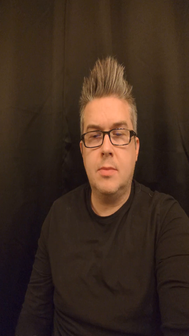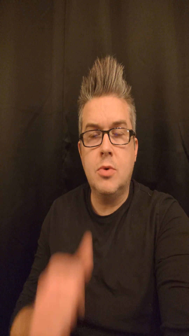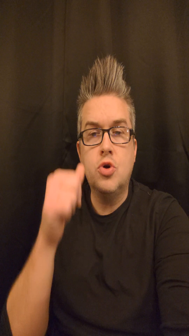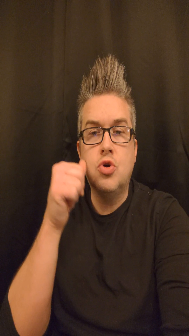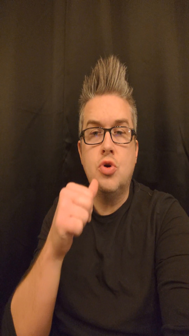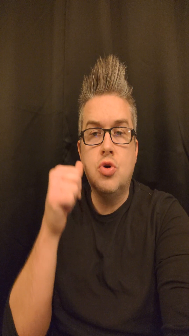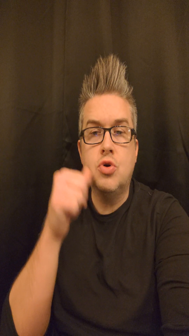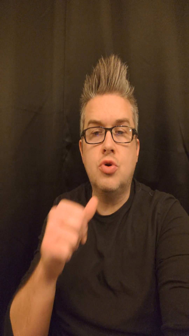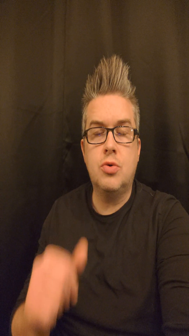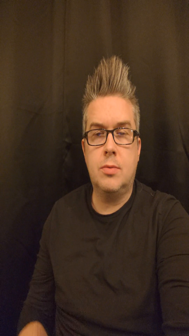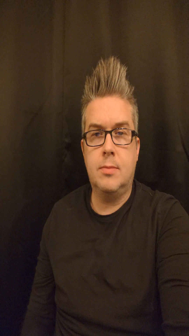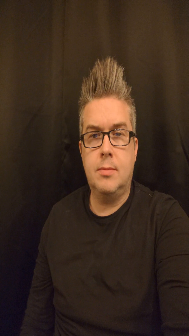girl